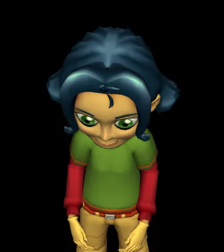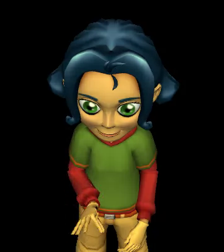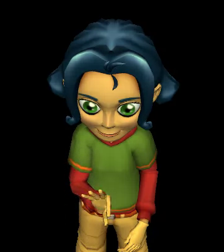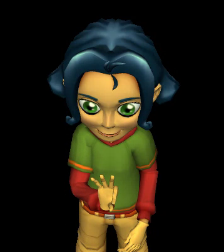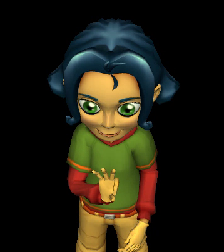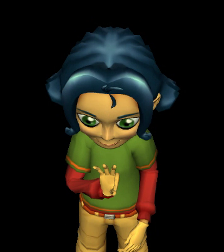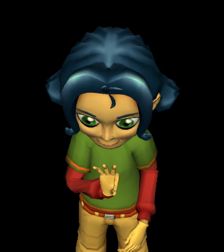دعوة